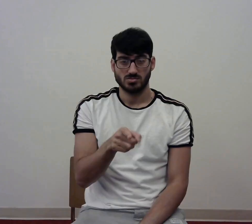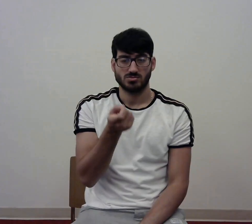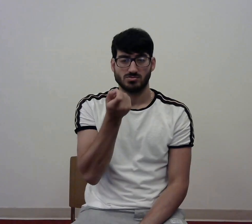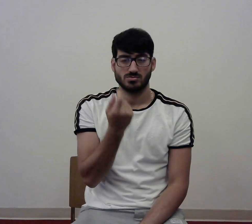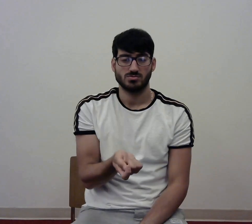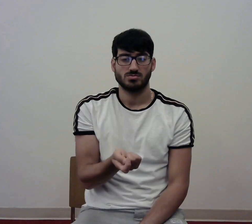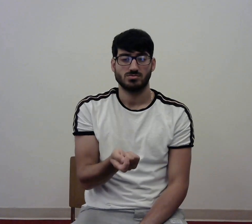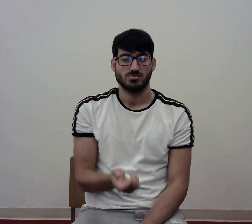ucuzdur